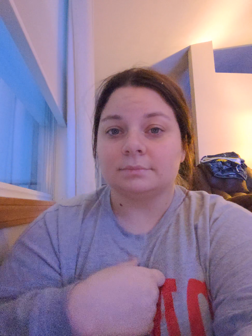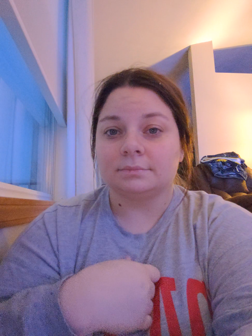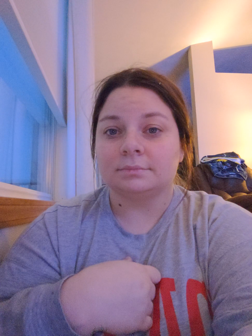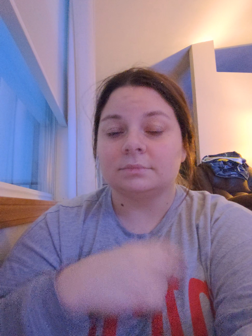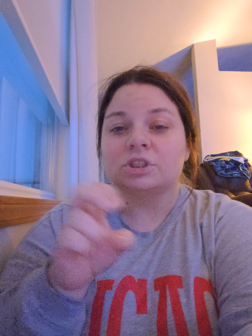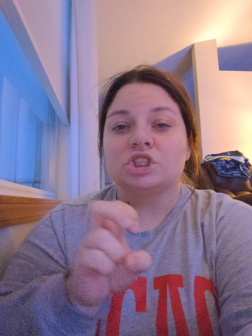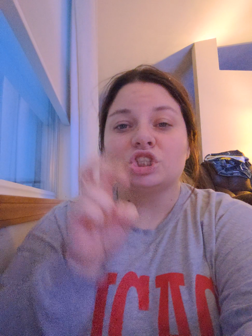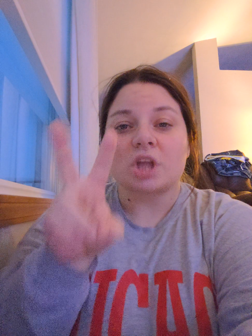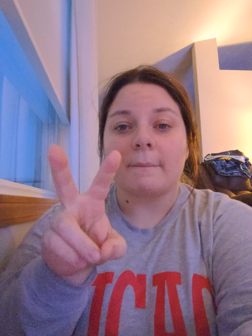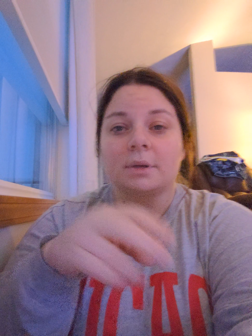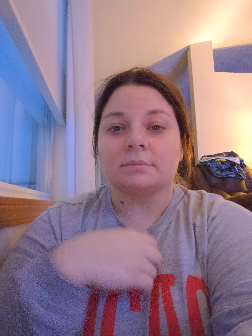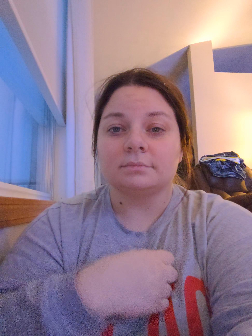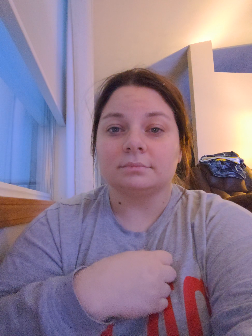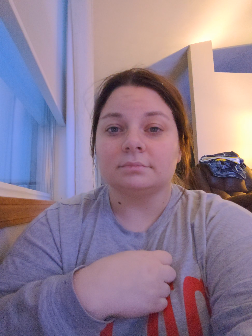jump